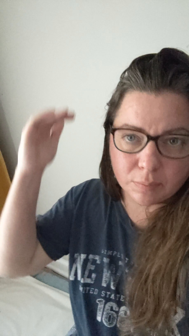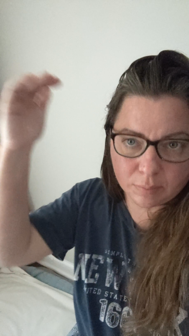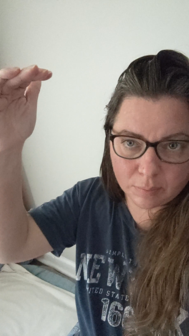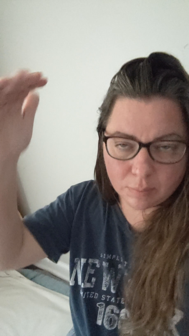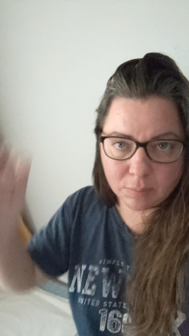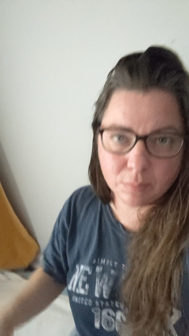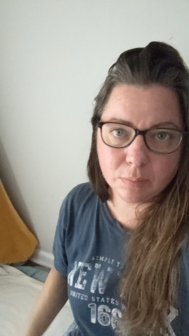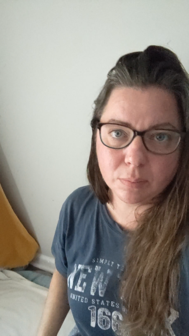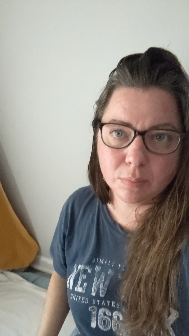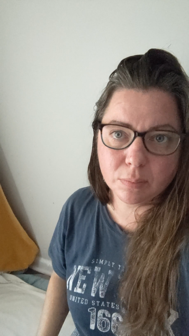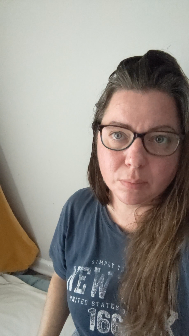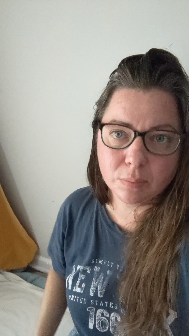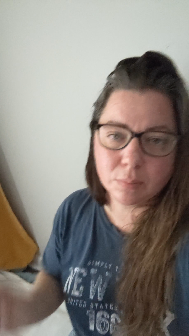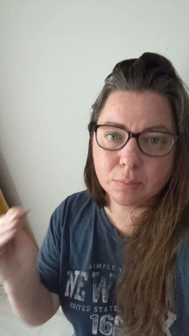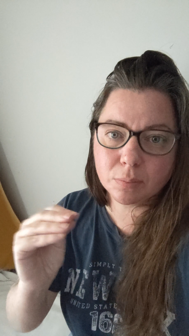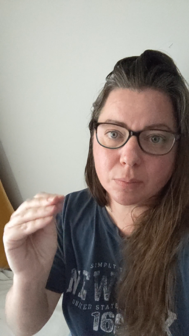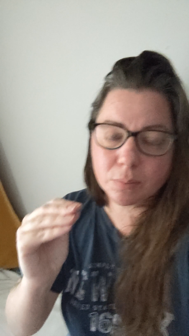more